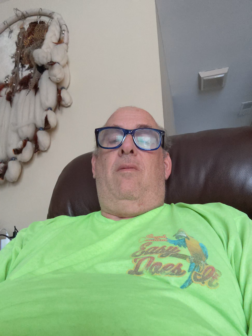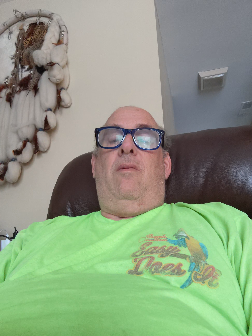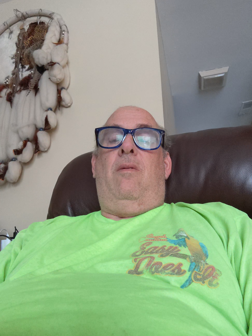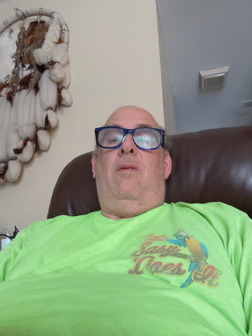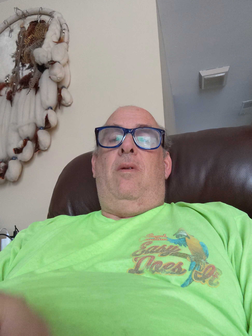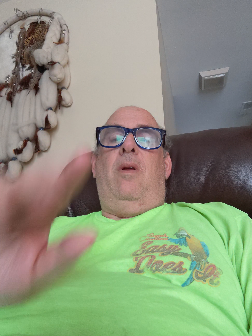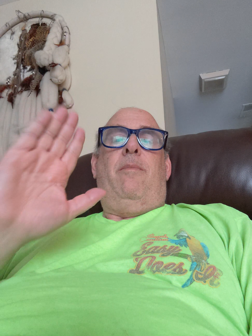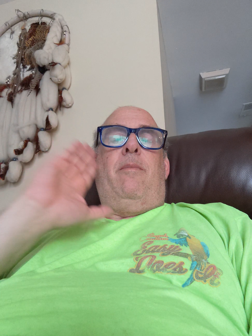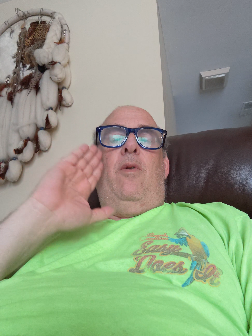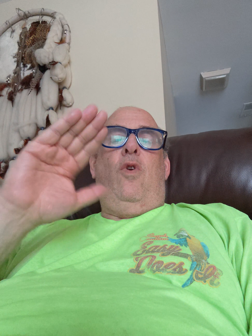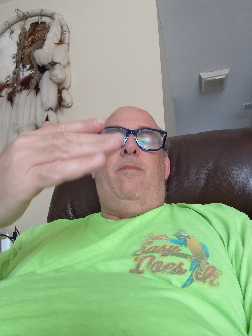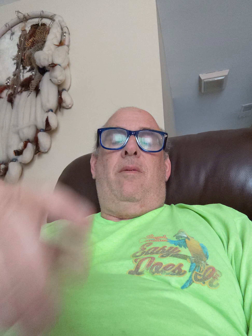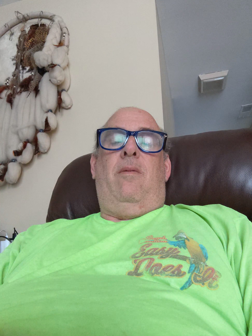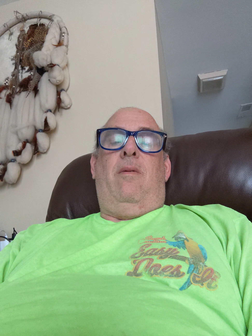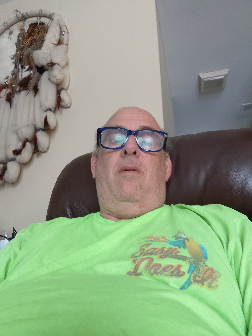bedroom